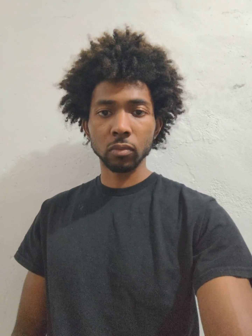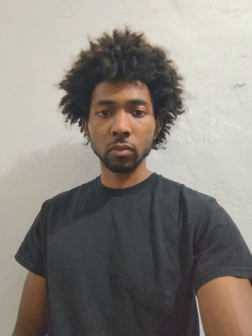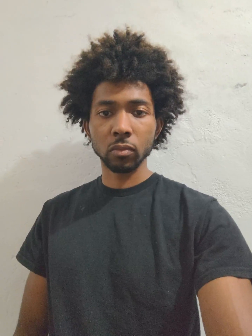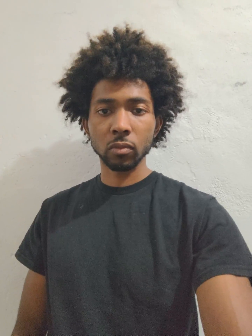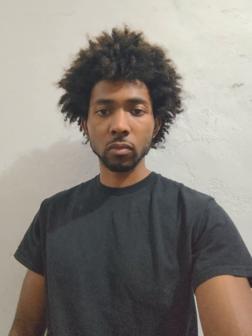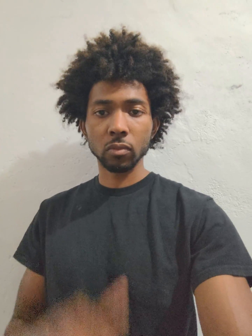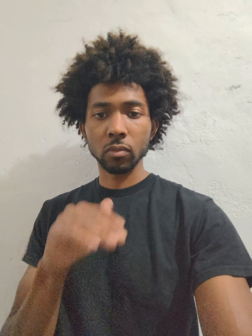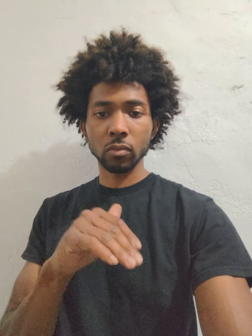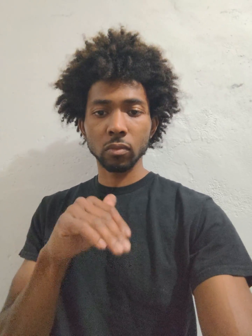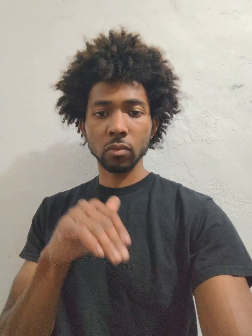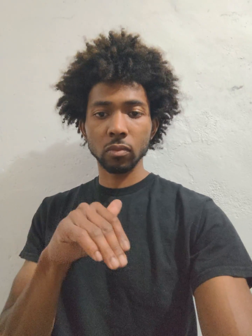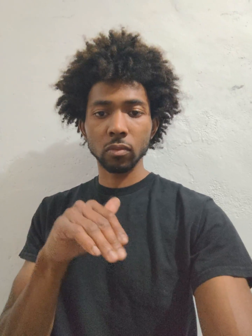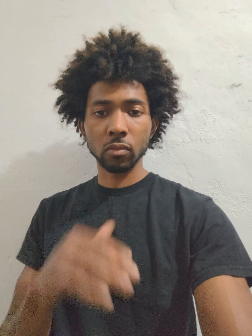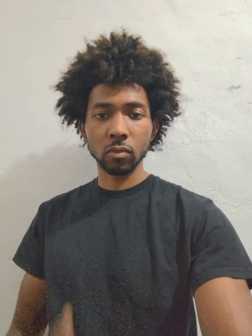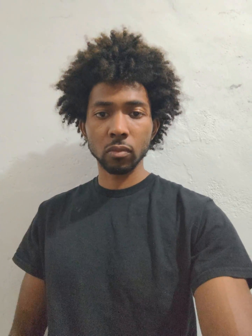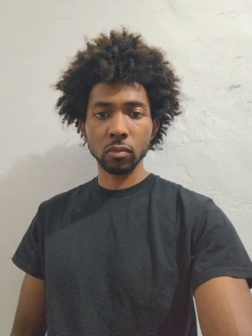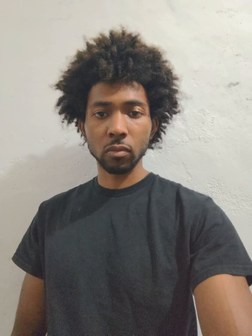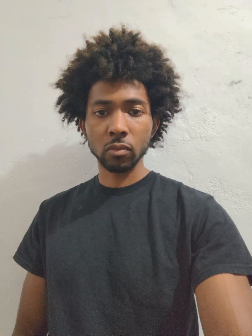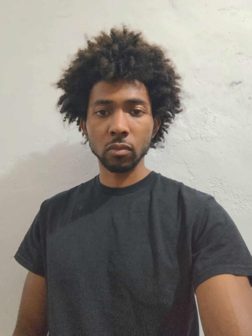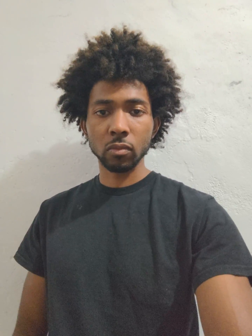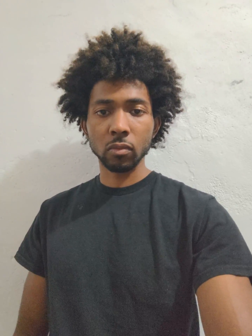doctor